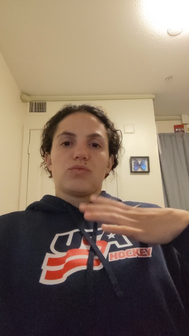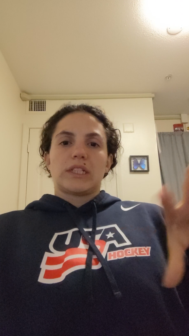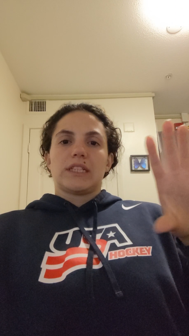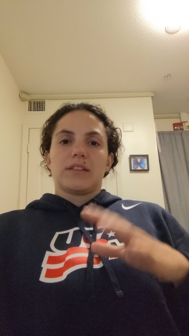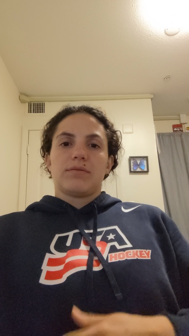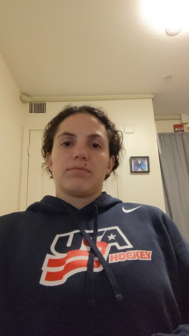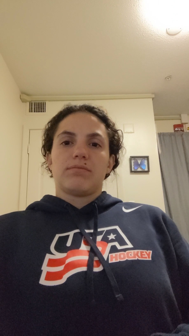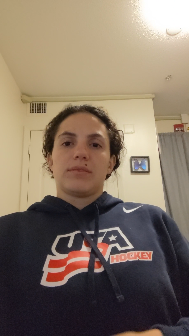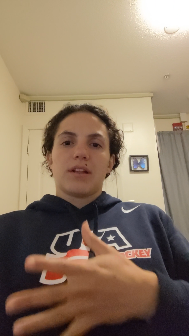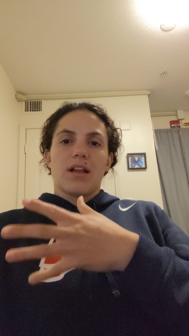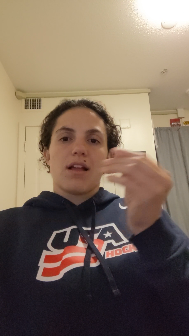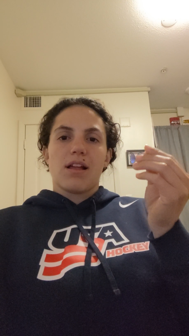and